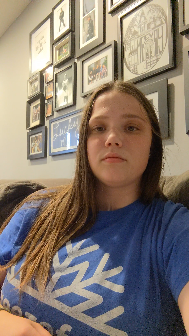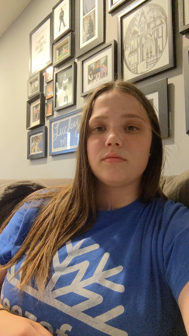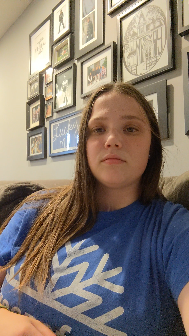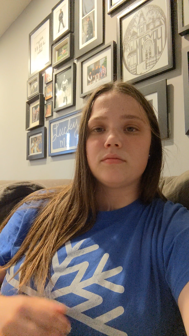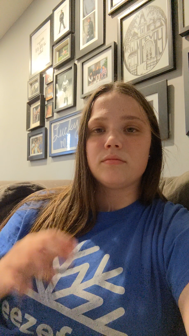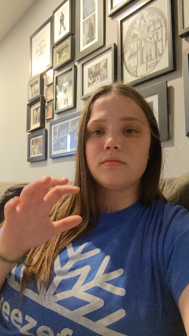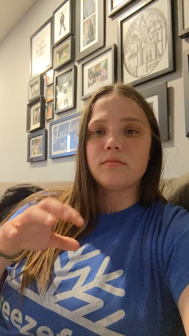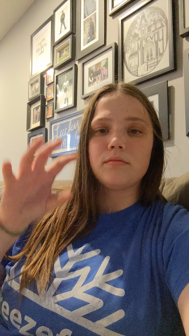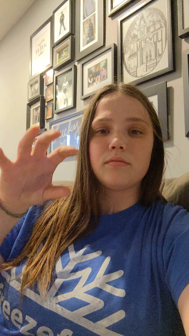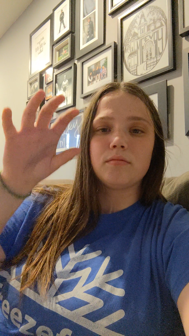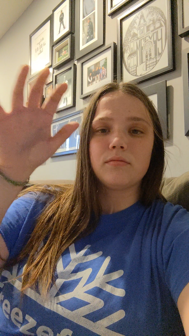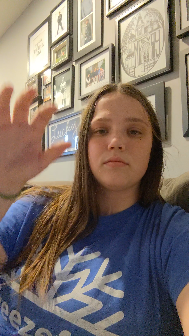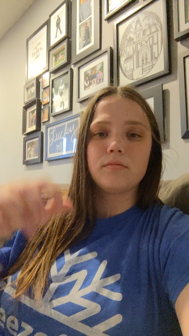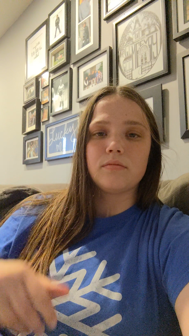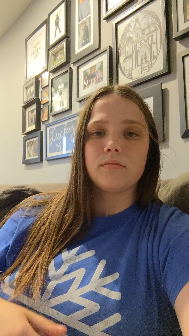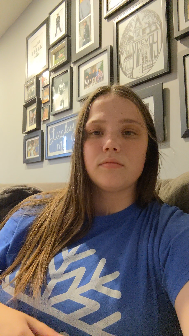climb